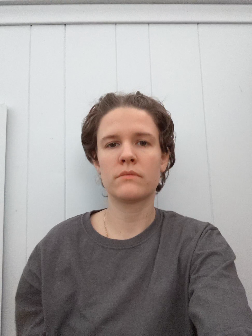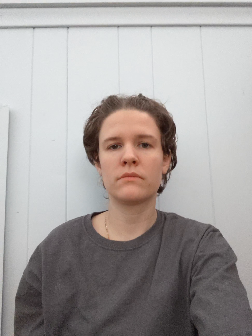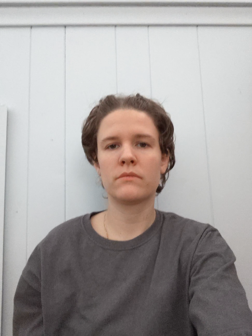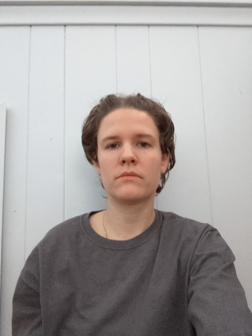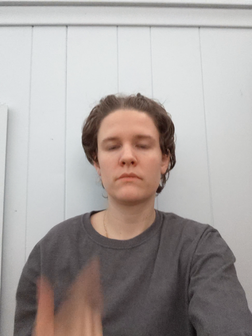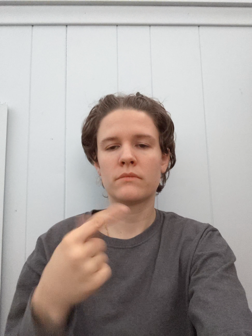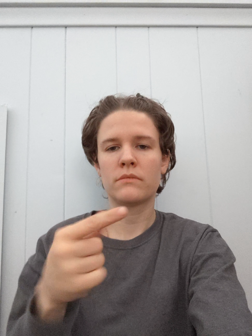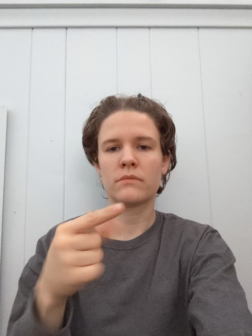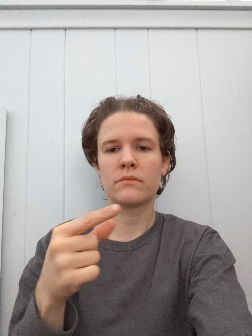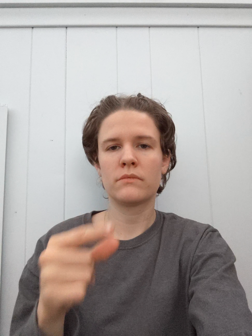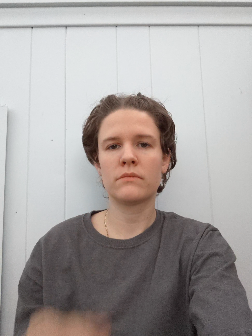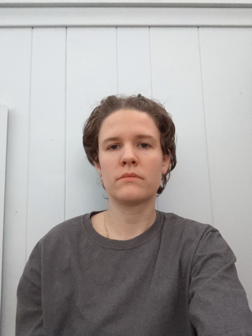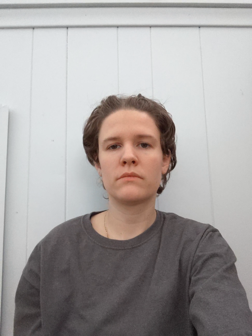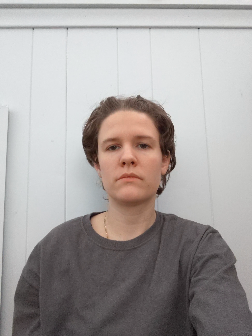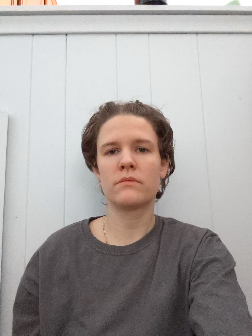green